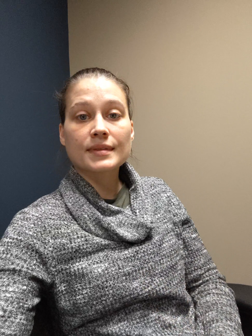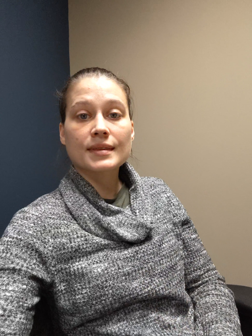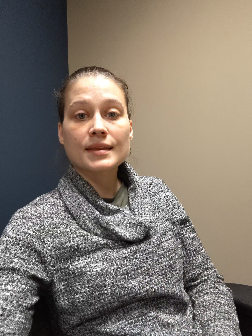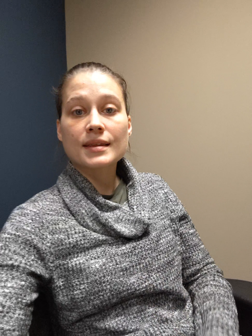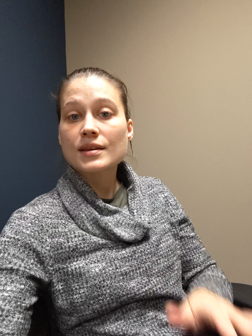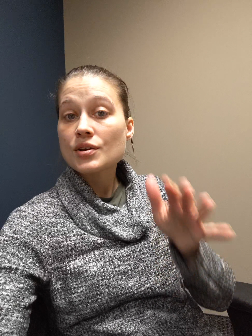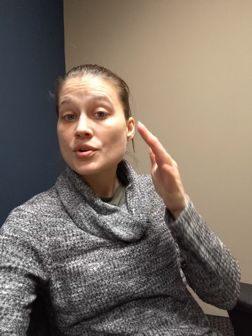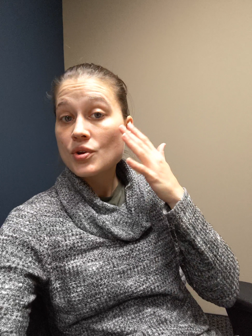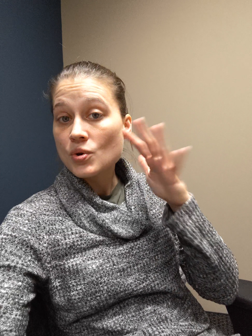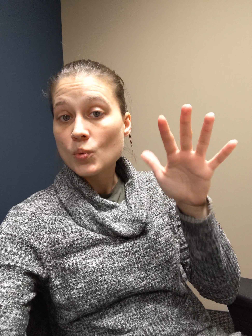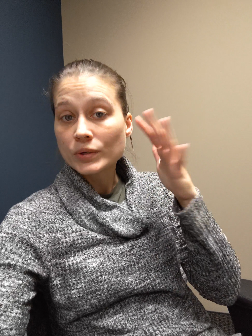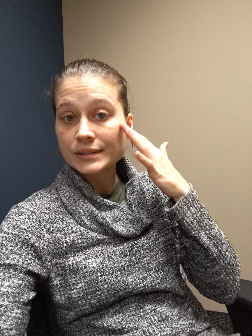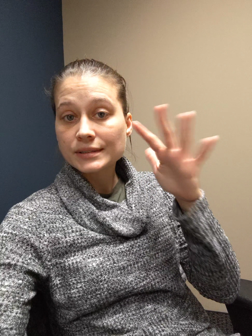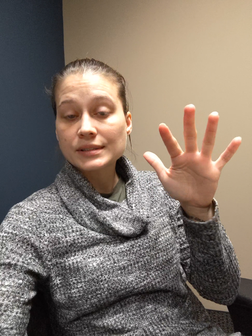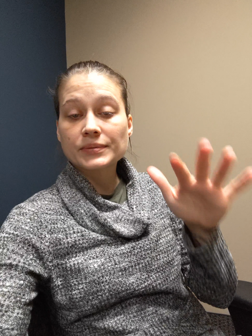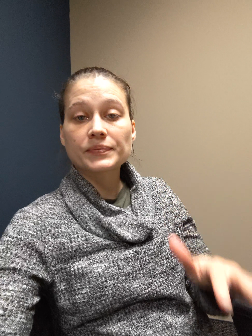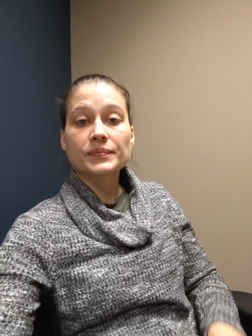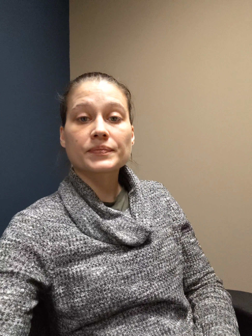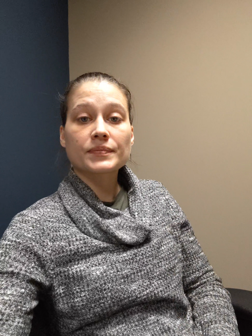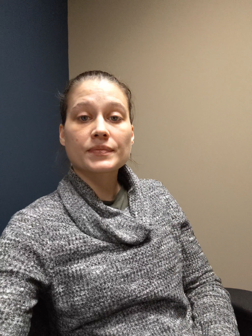noisy